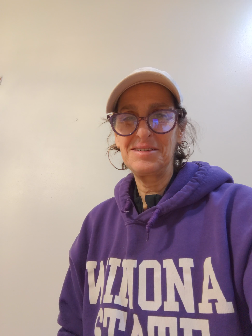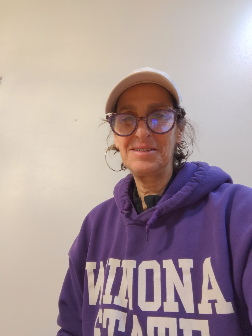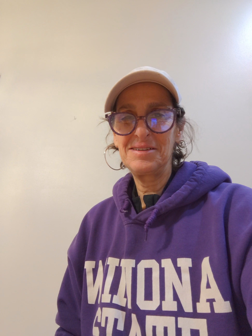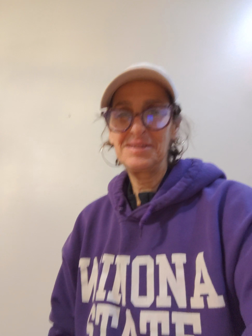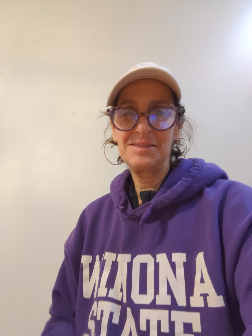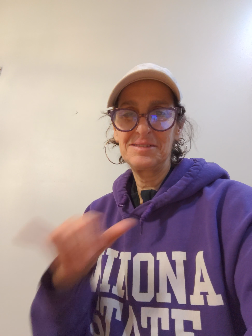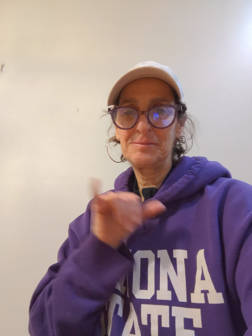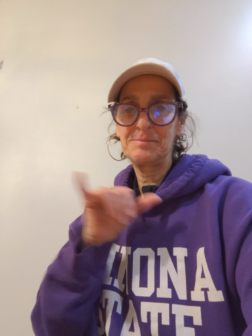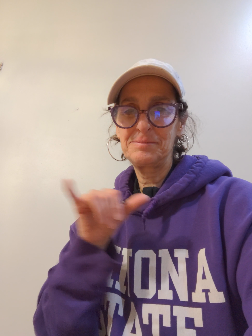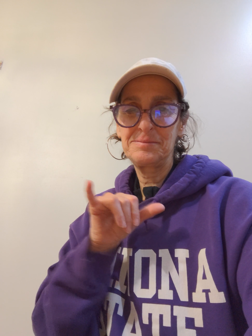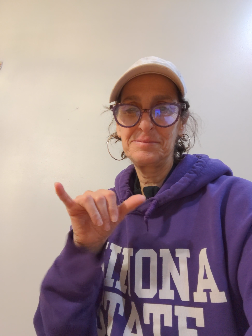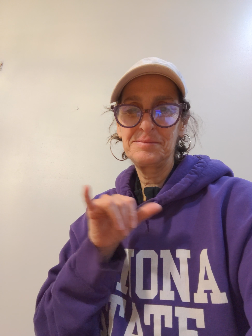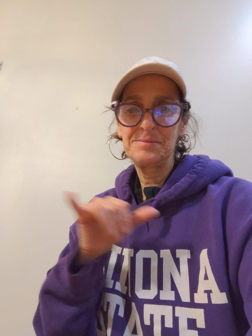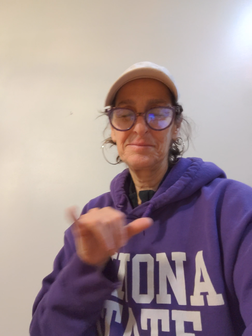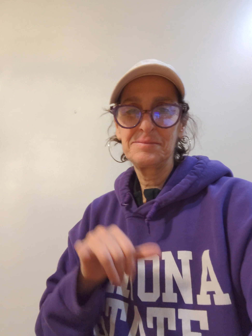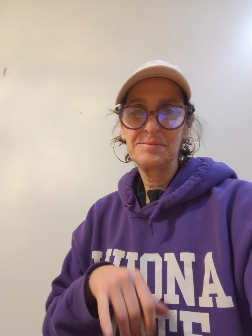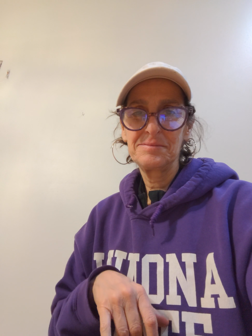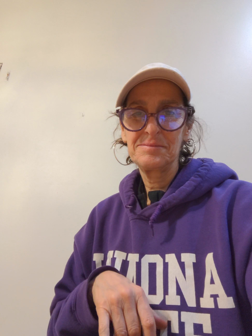same